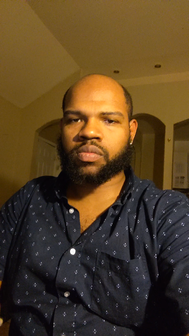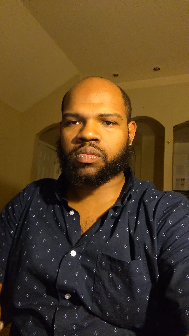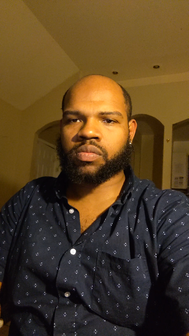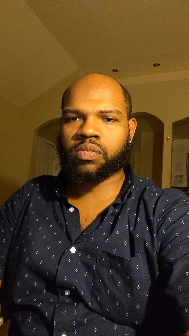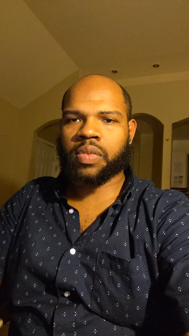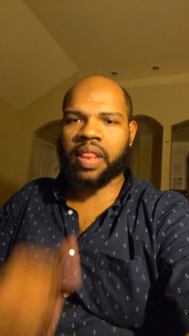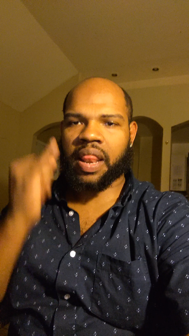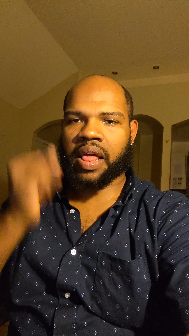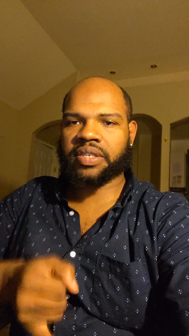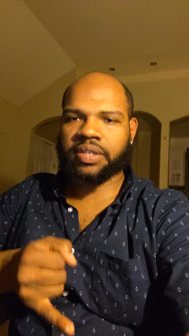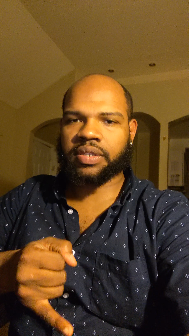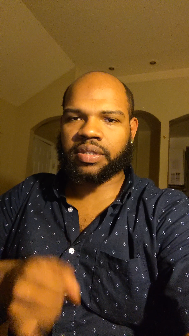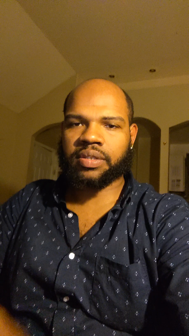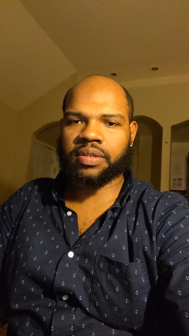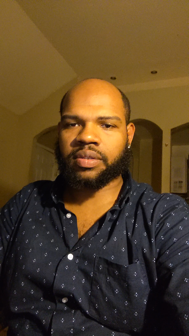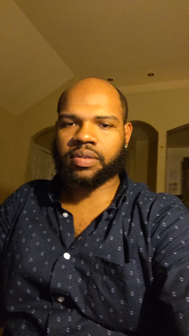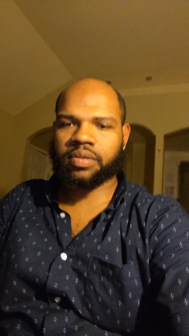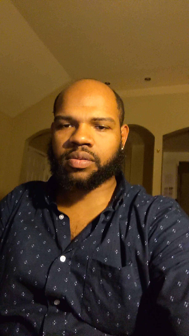last